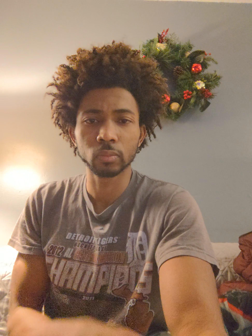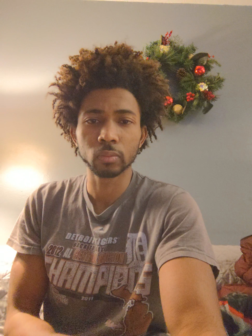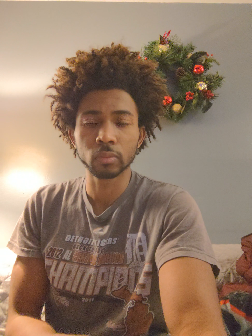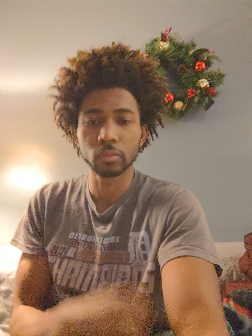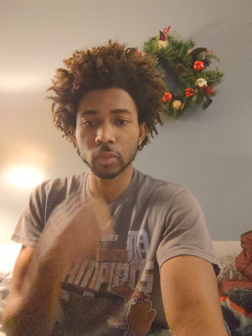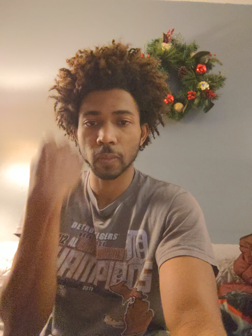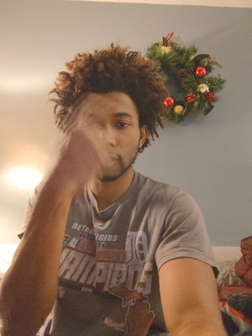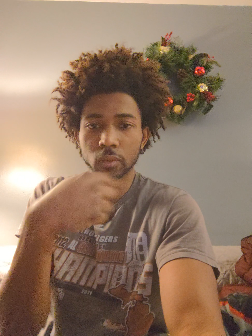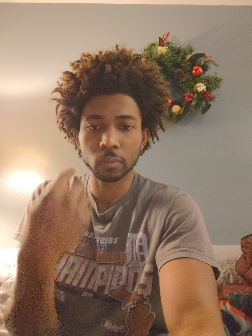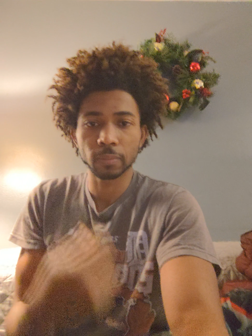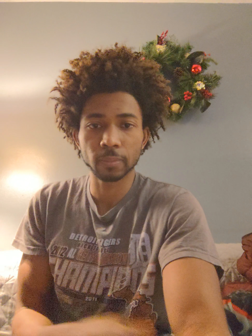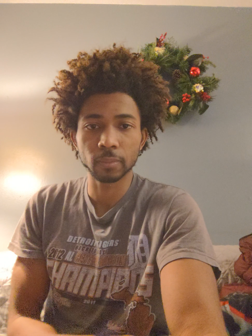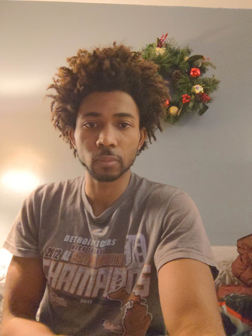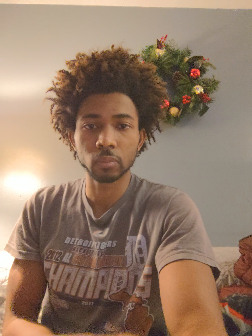face